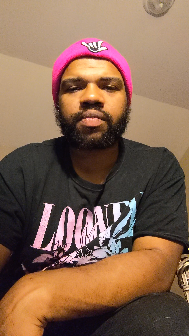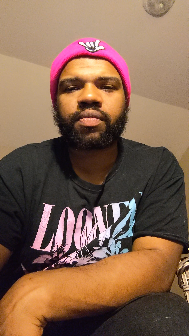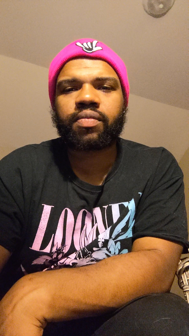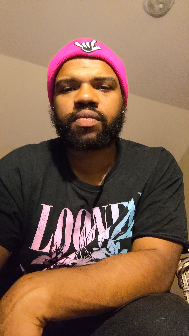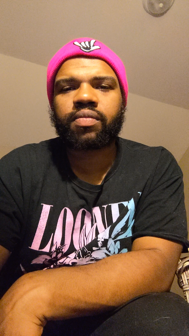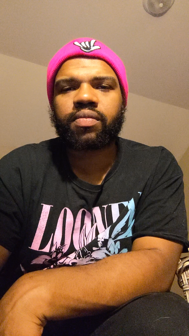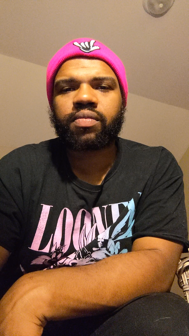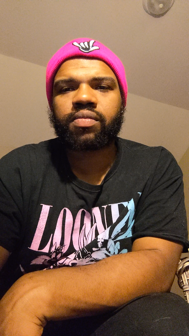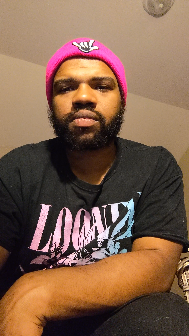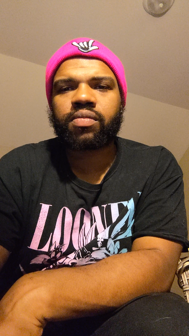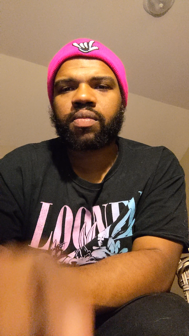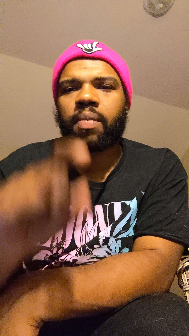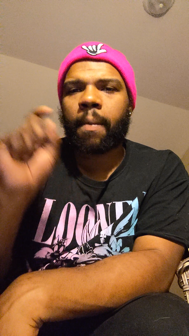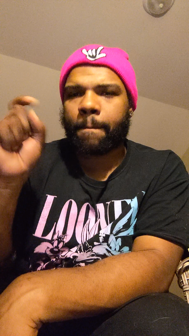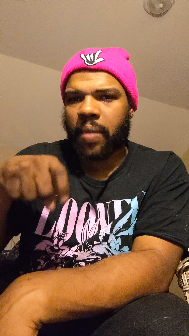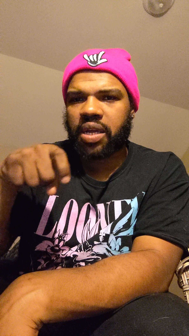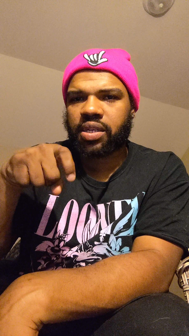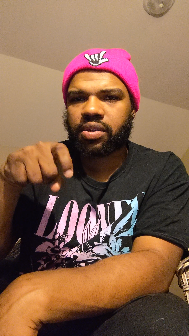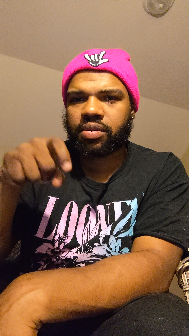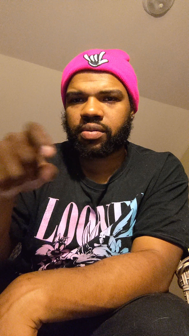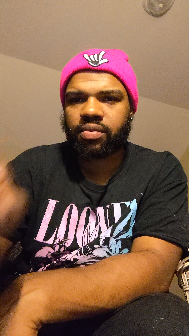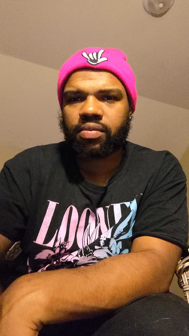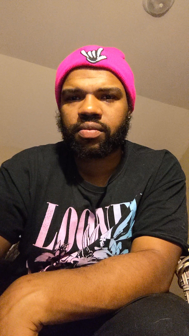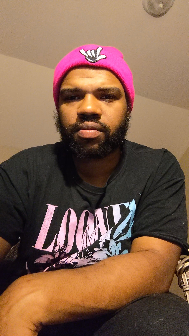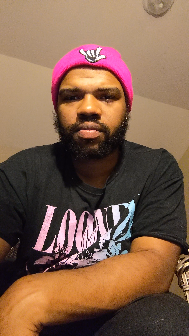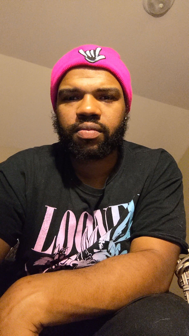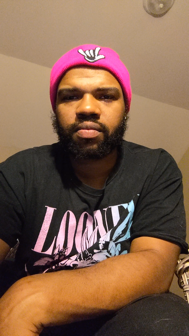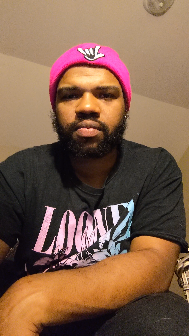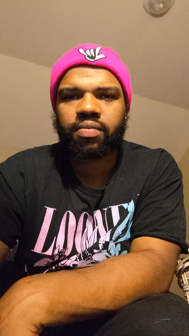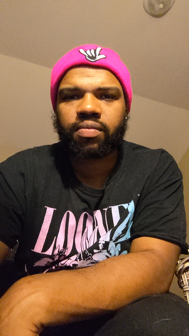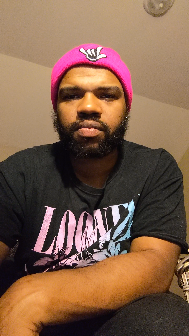must